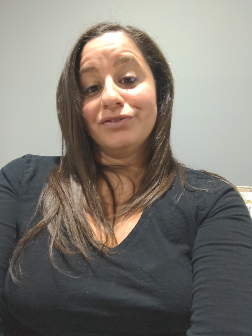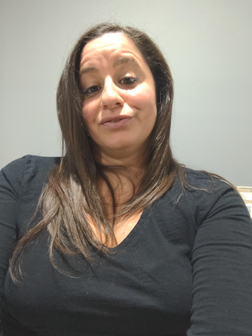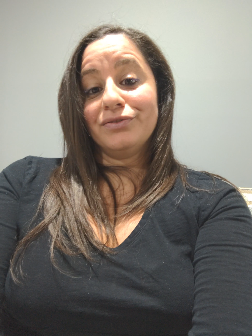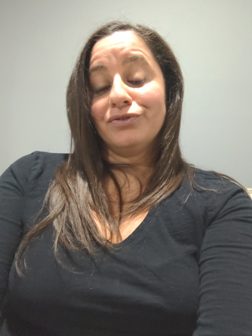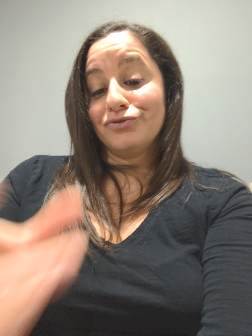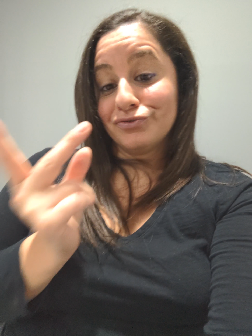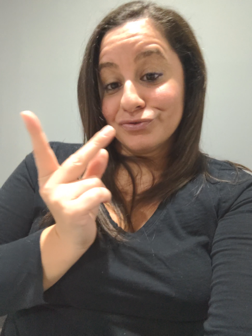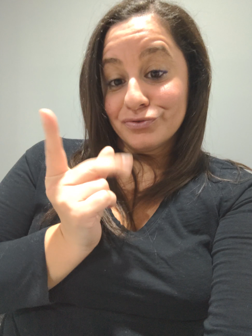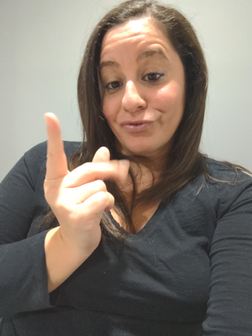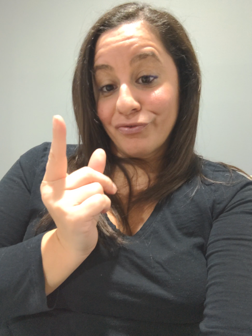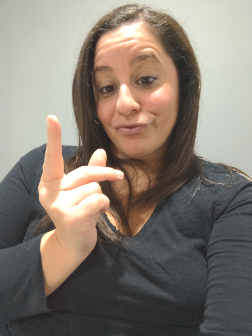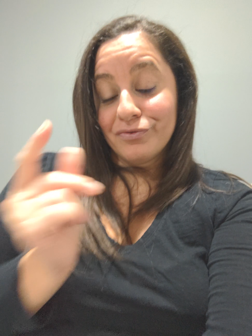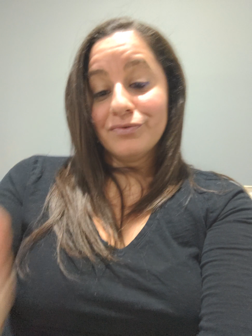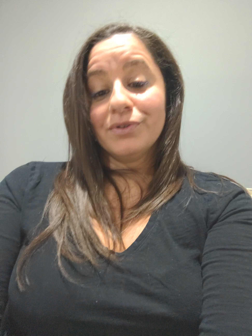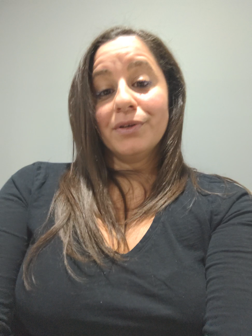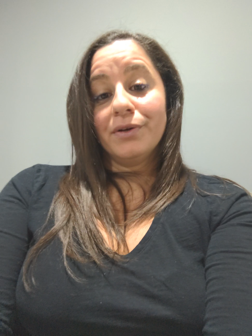dog